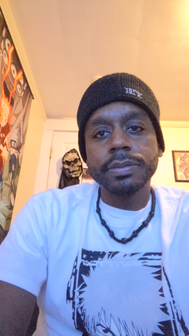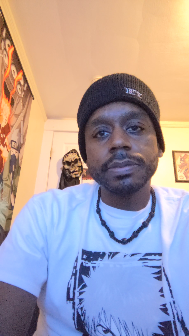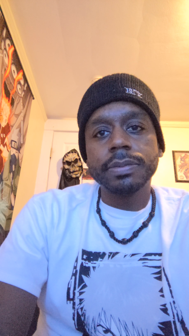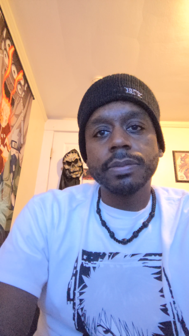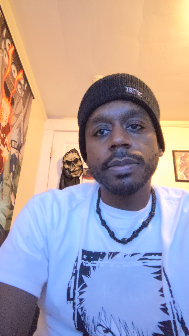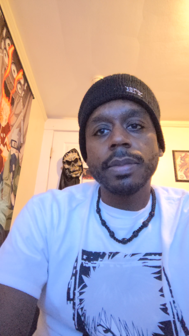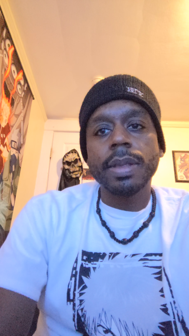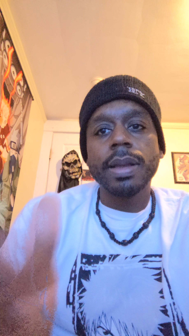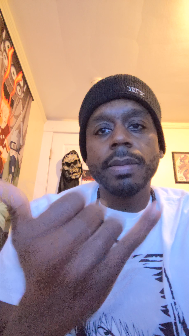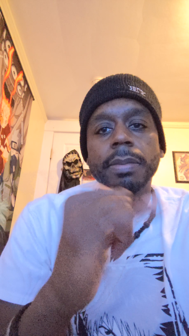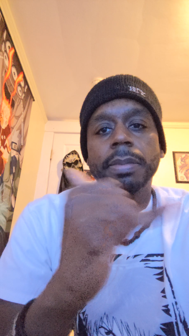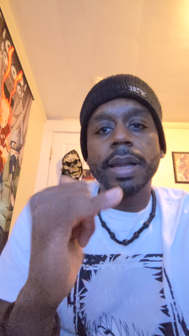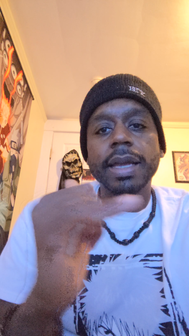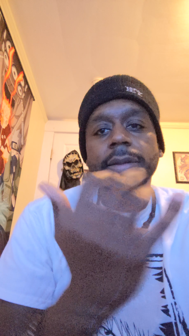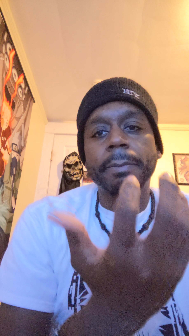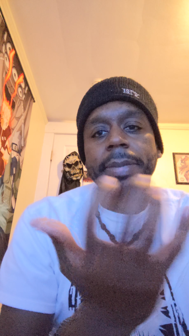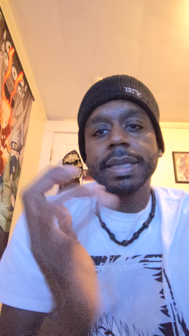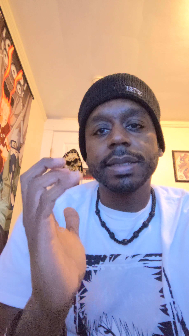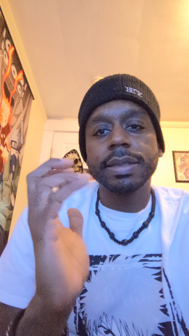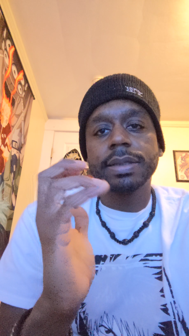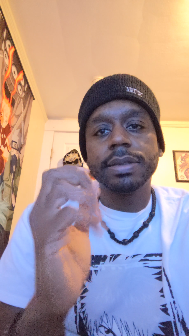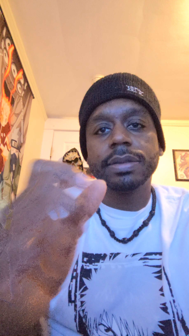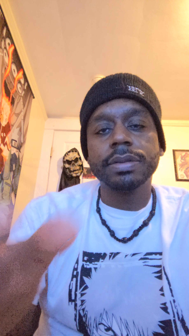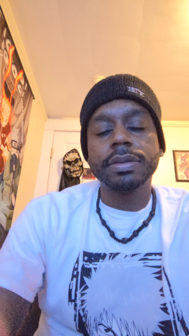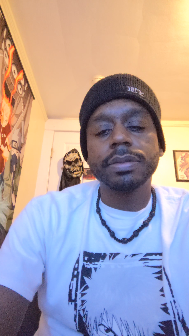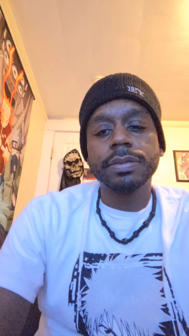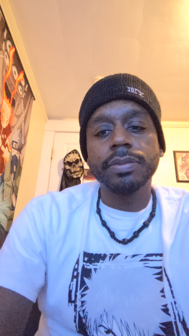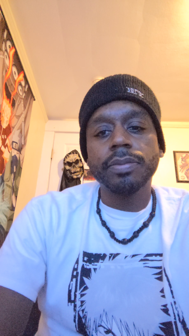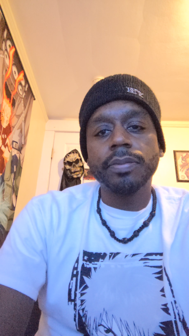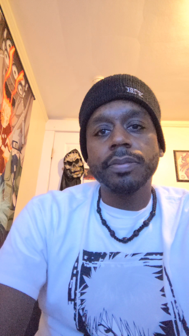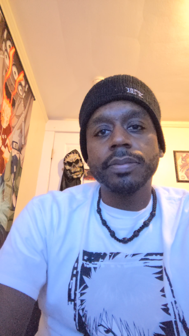playpen